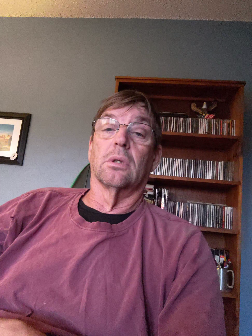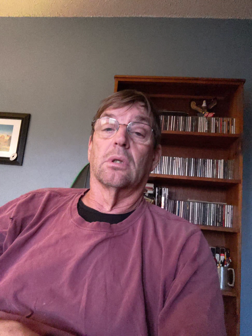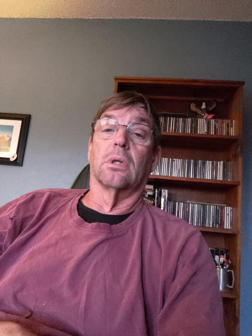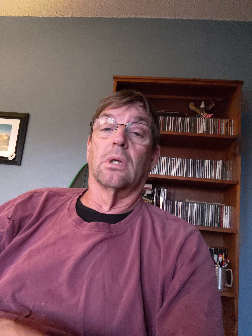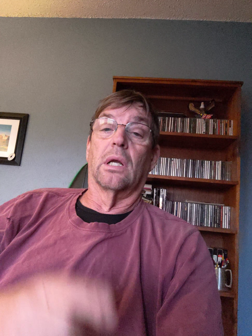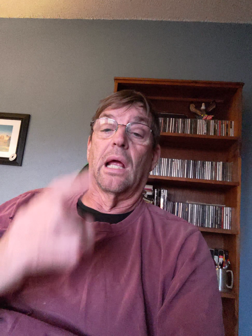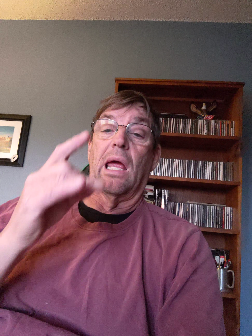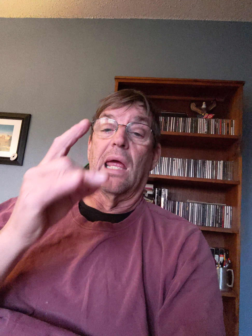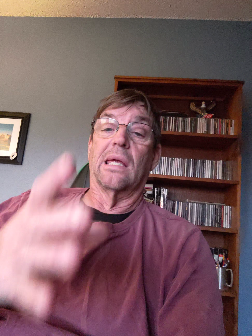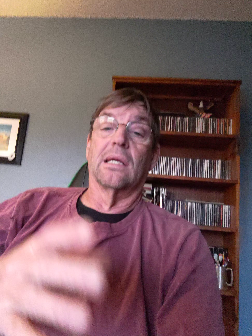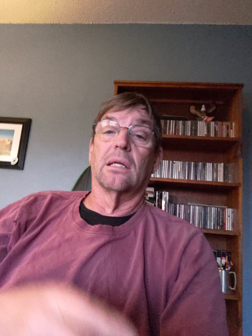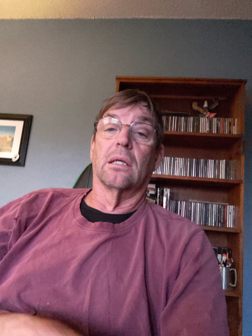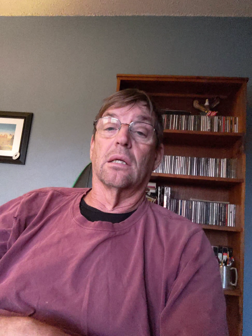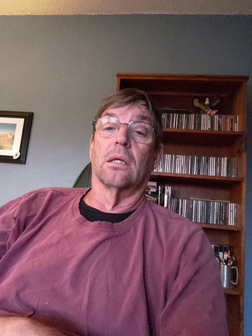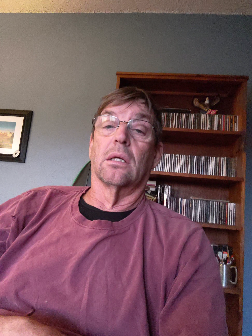hate